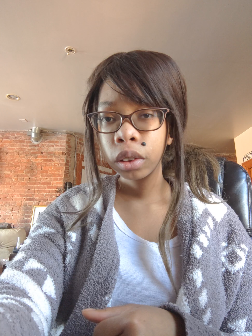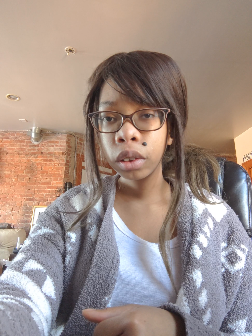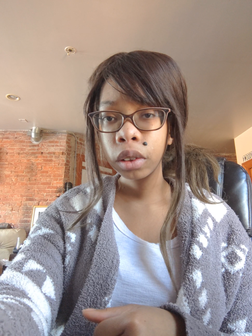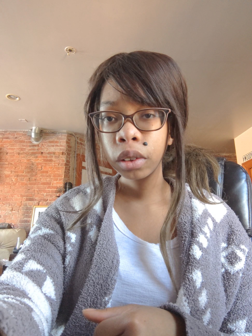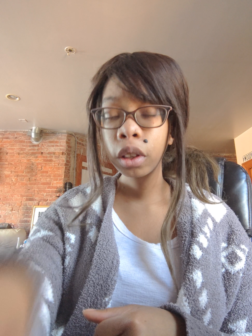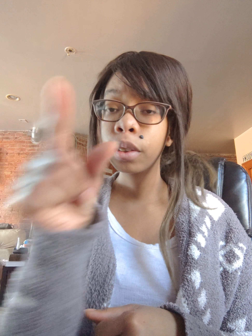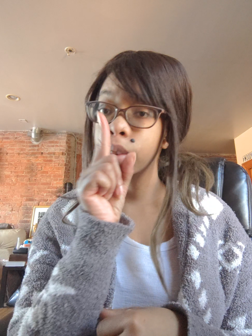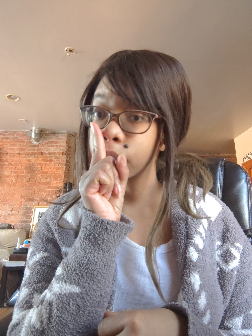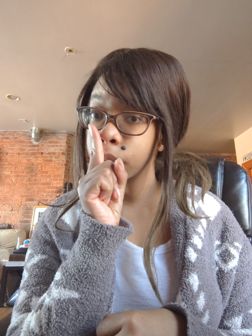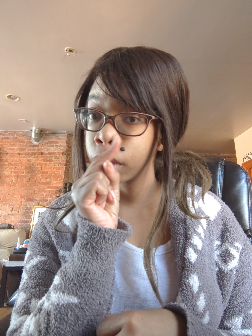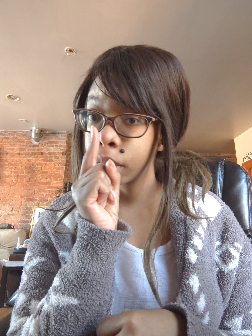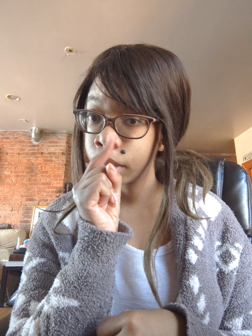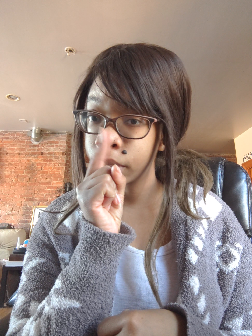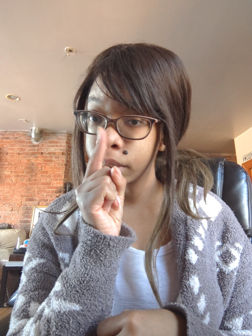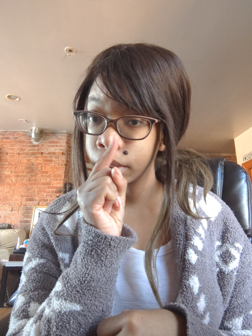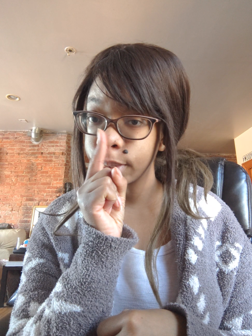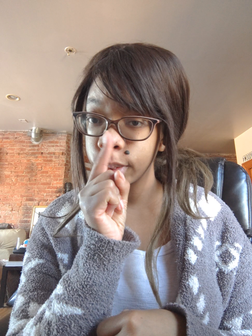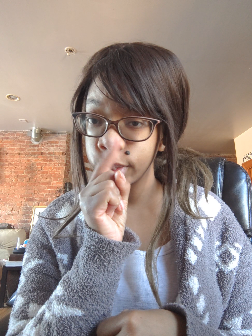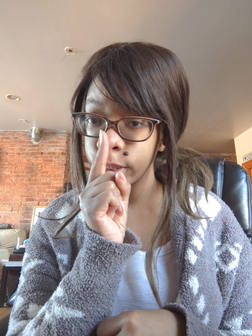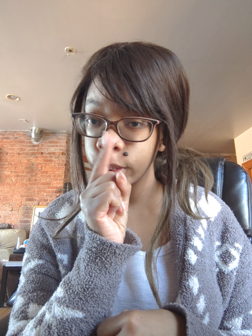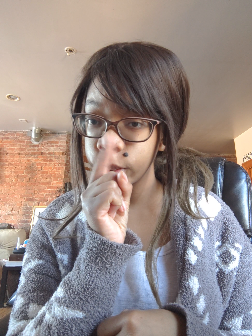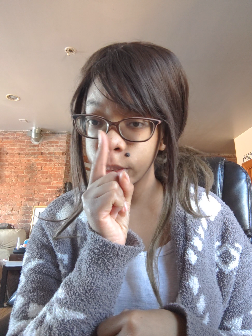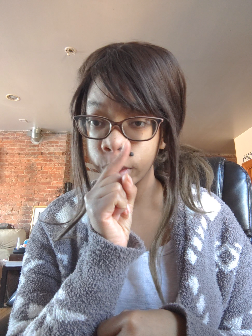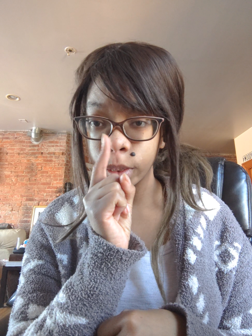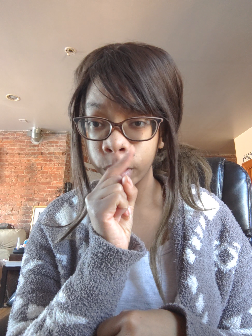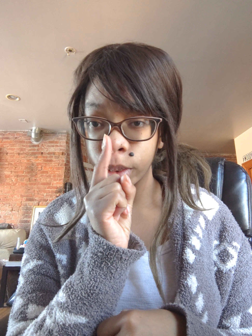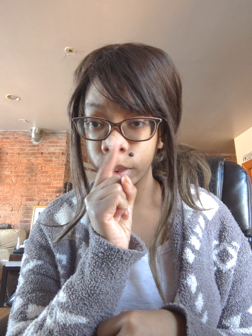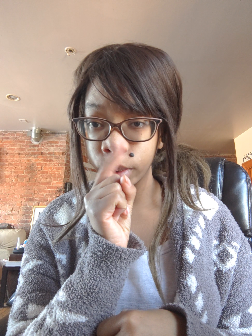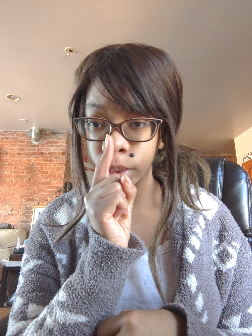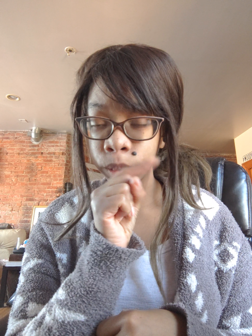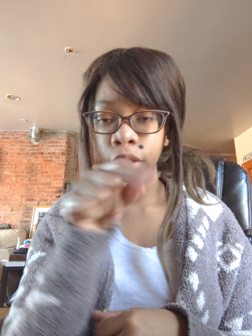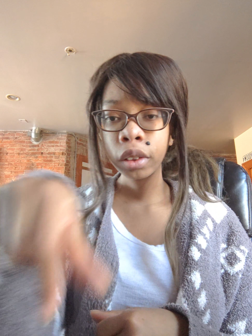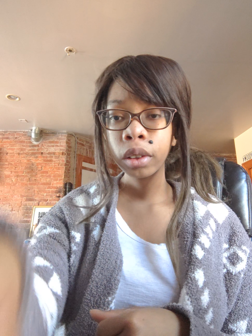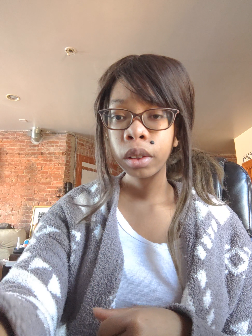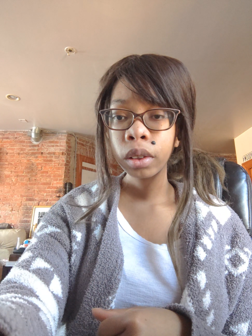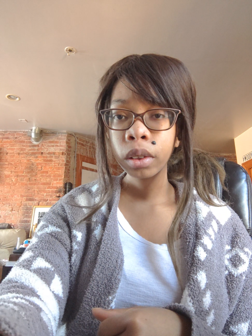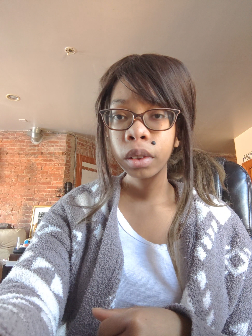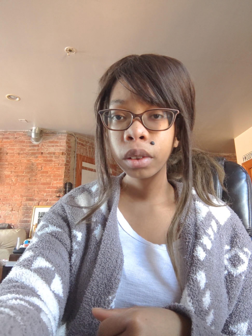mouse